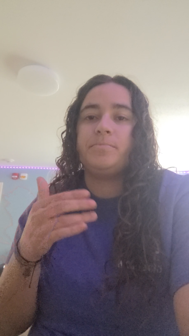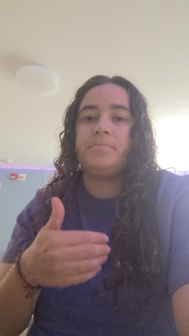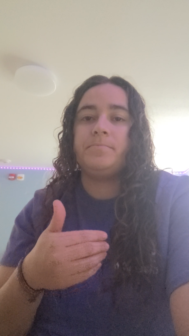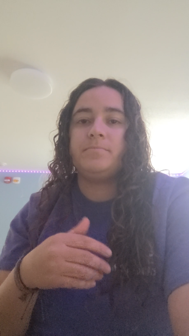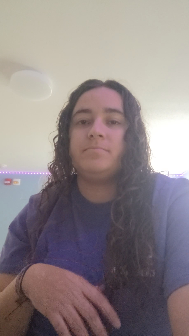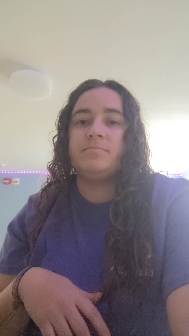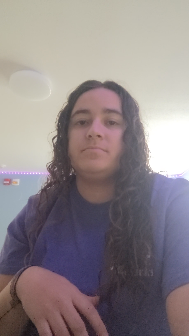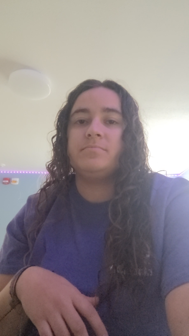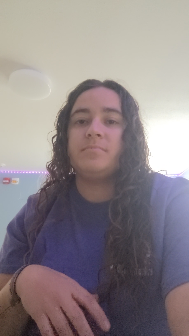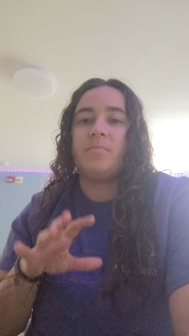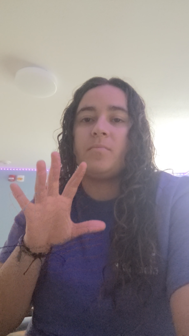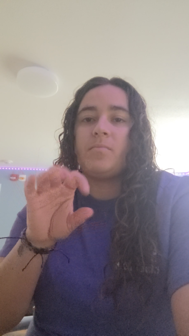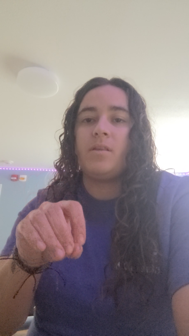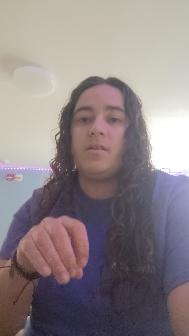bite